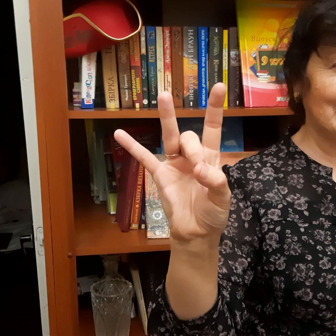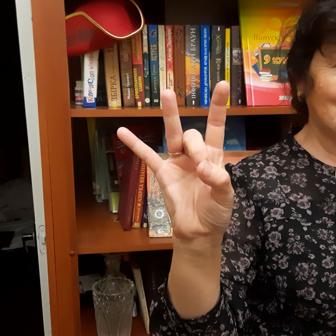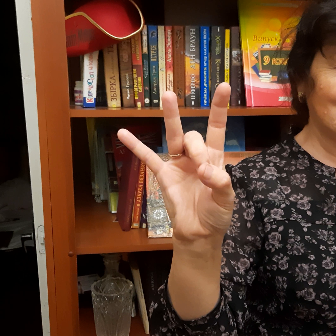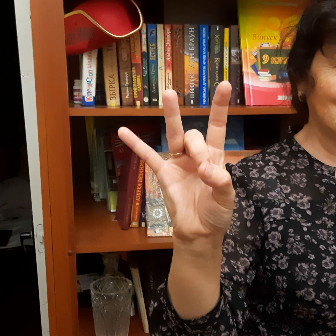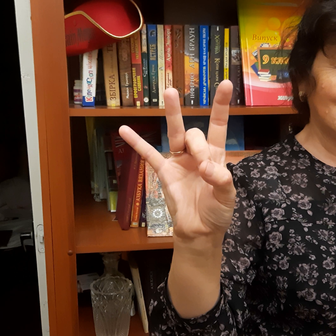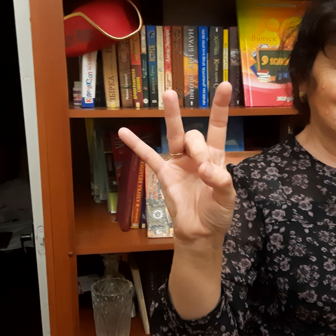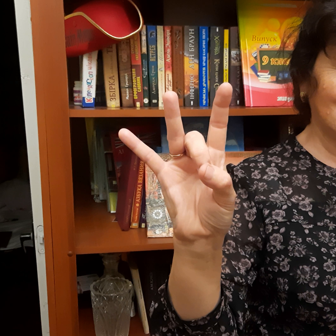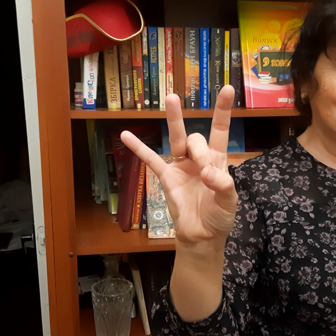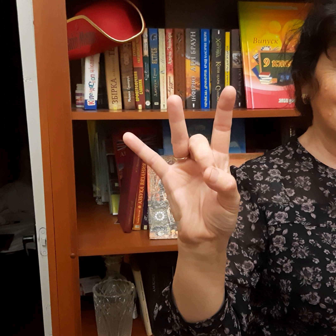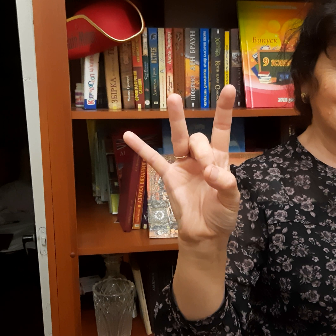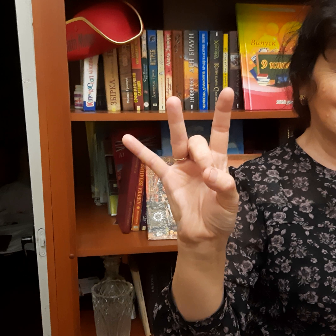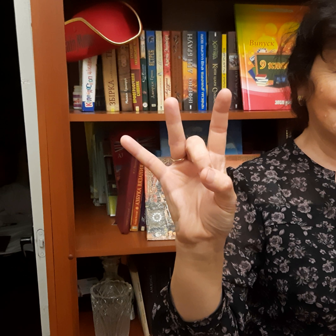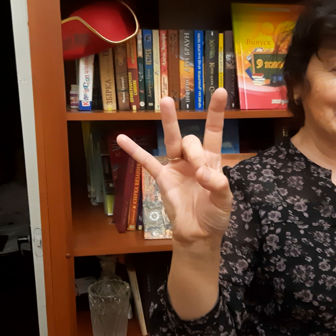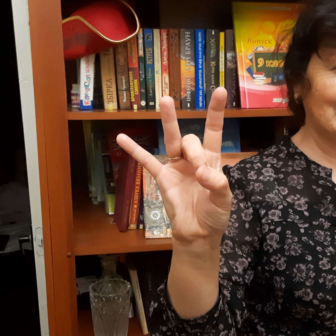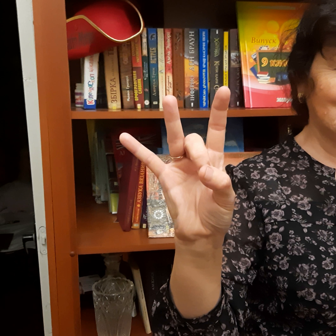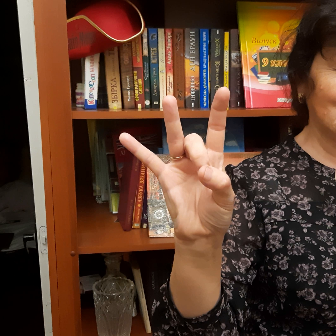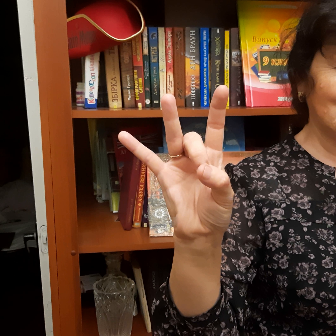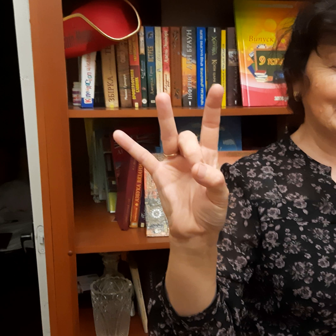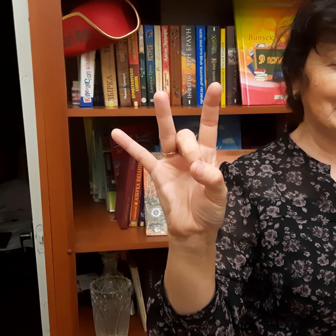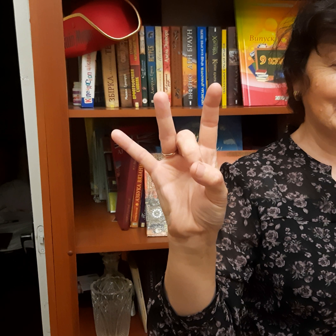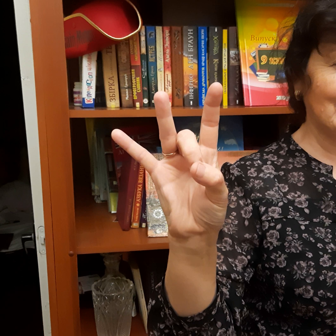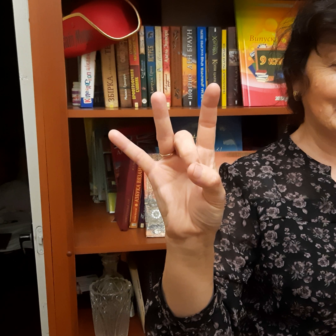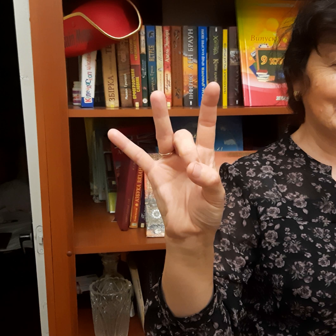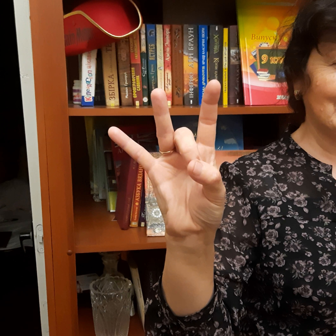Р